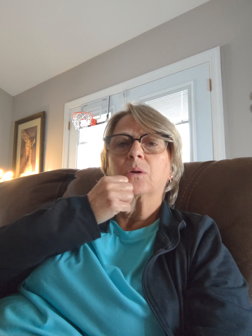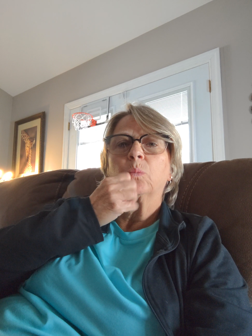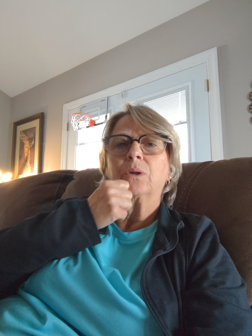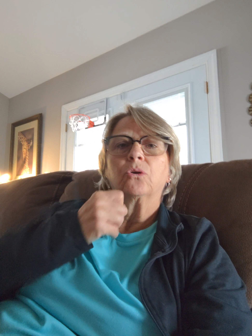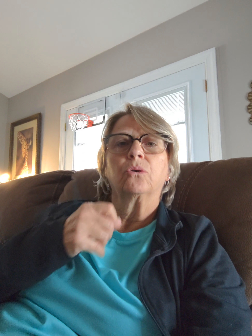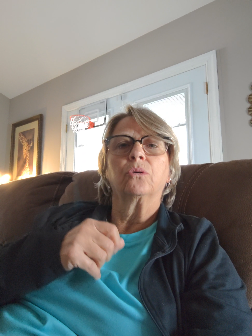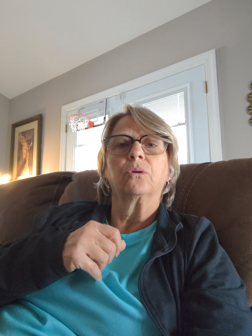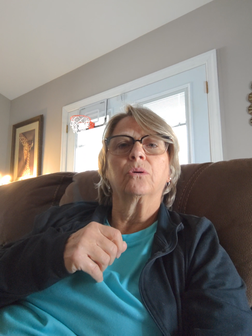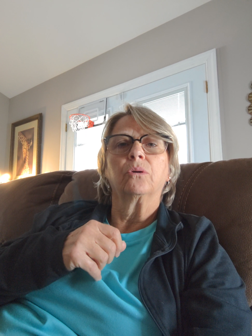underwear